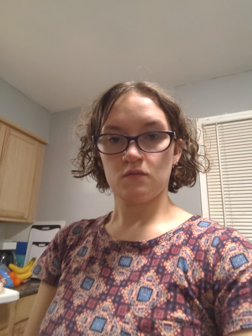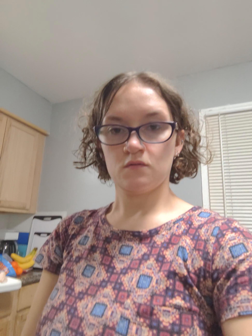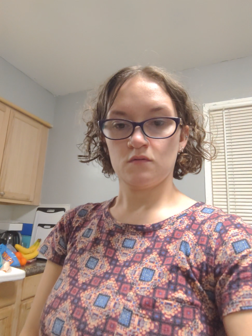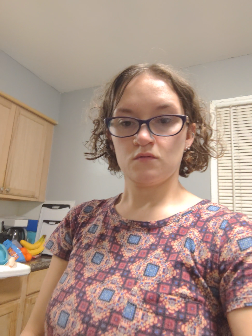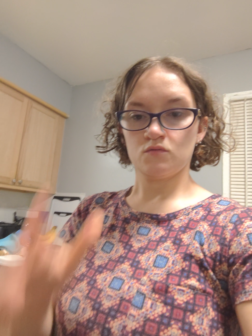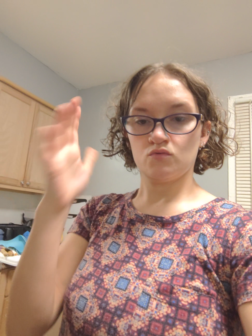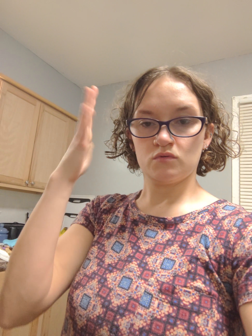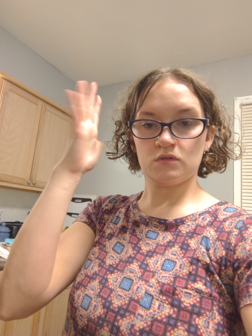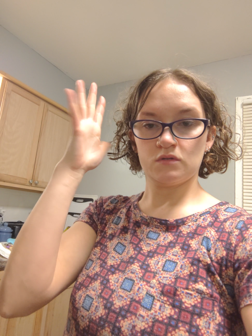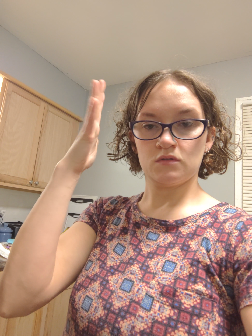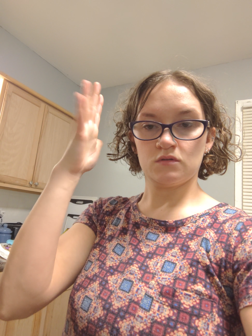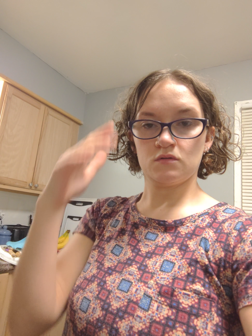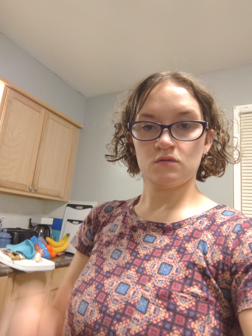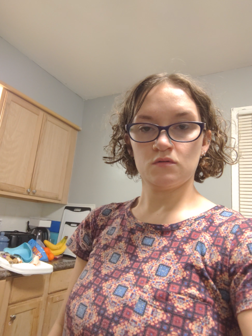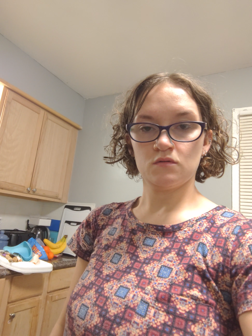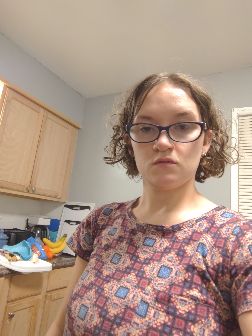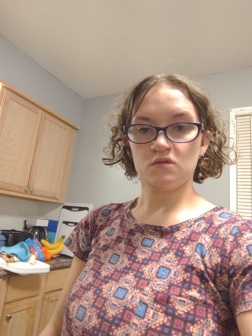tree